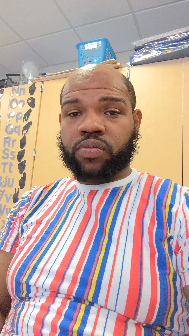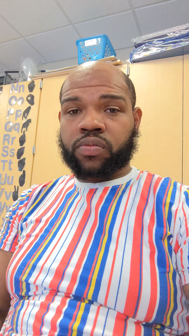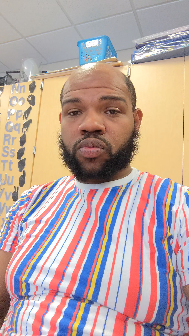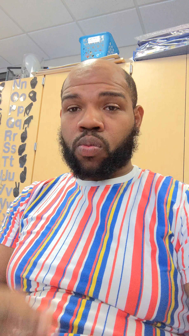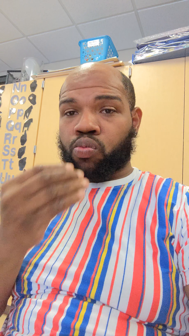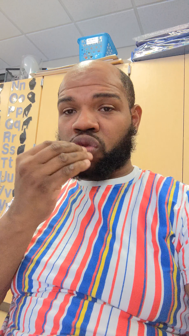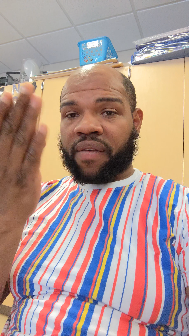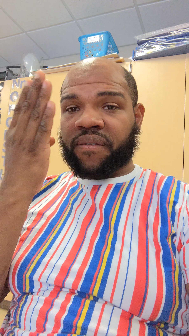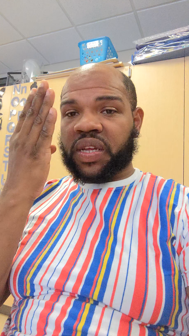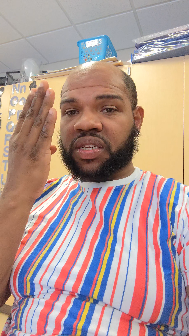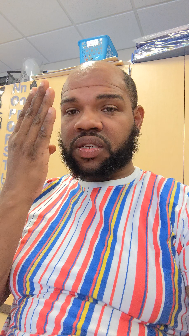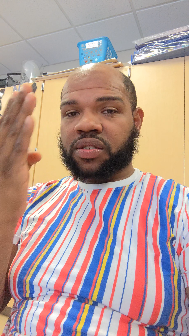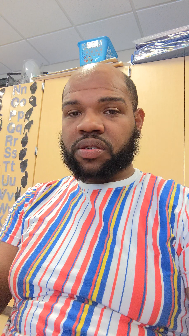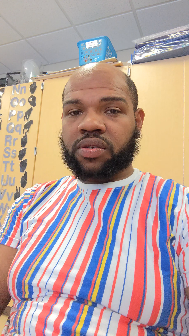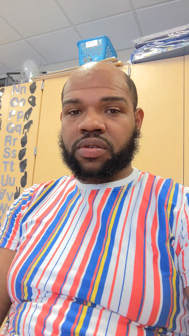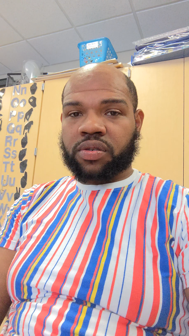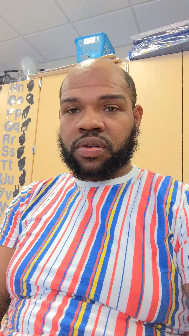breakfast